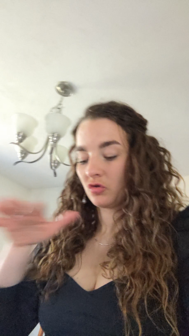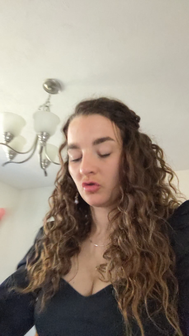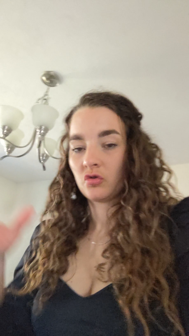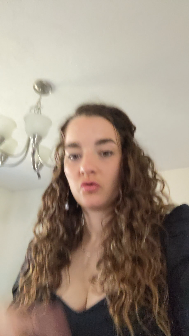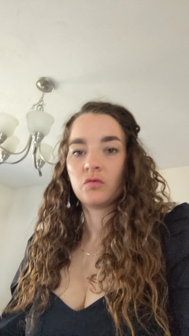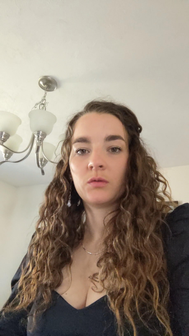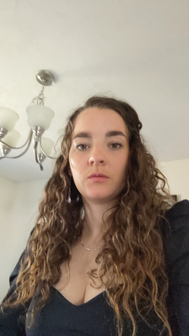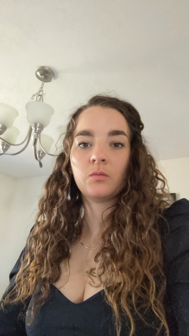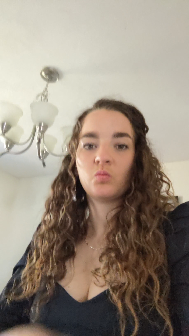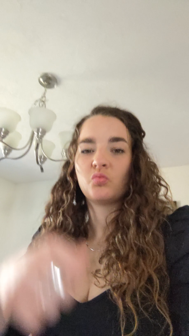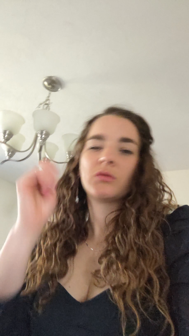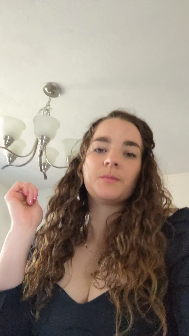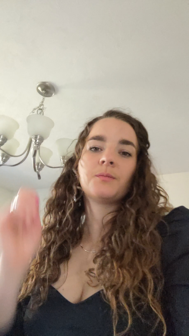rip